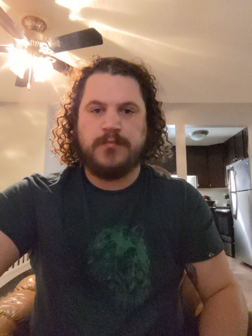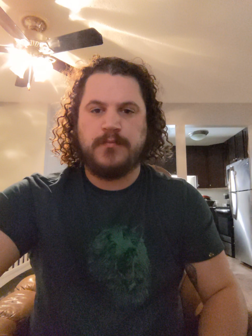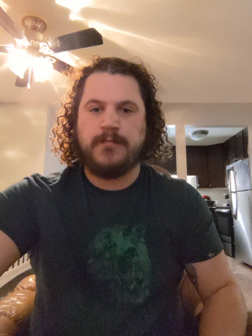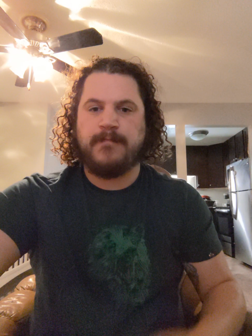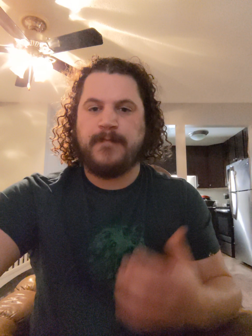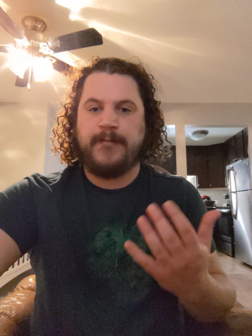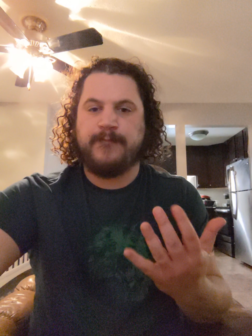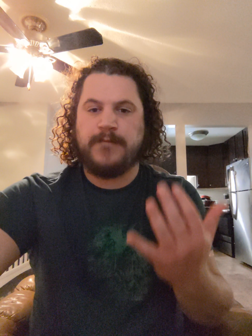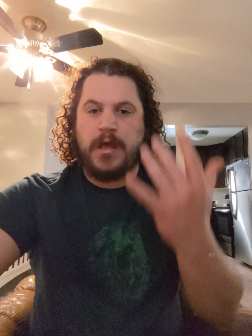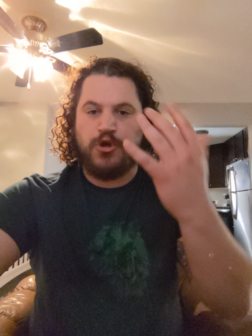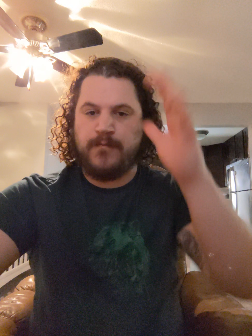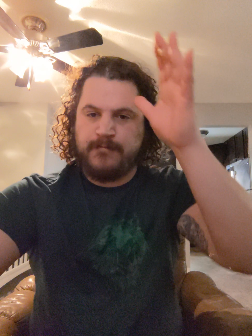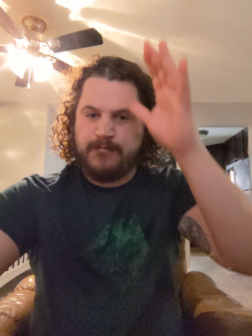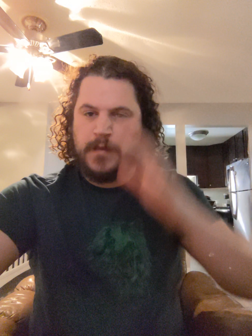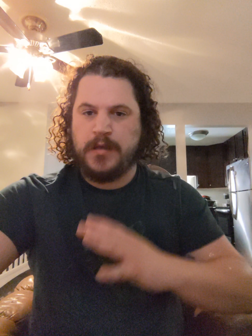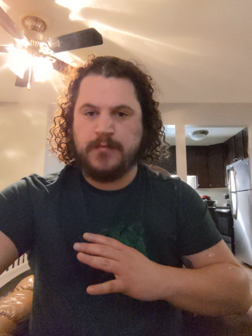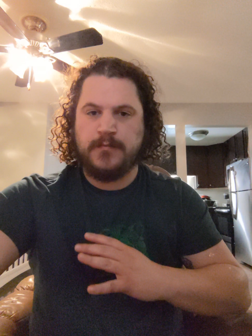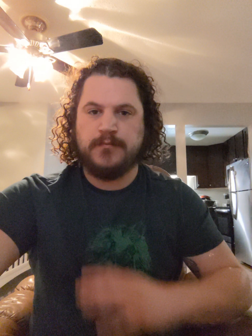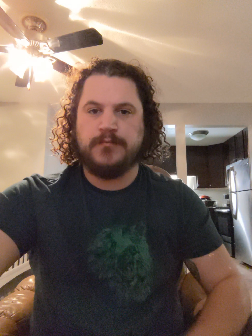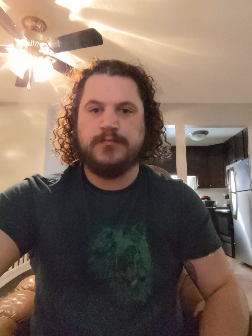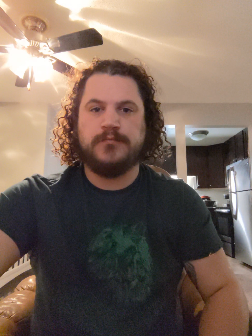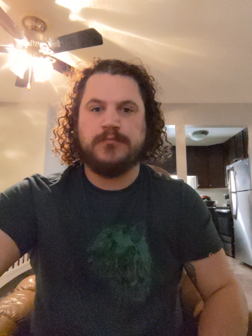fireman